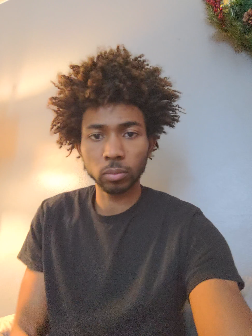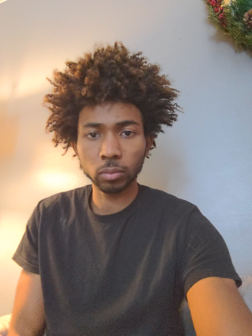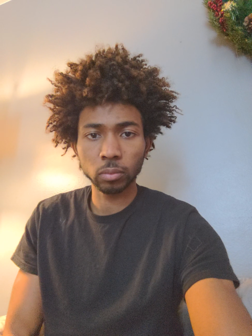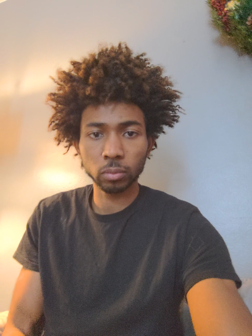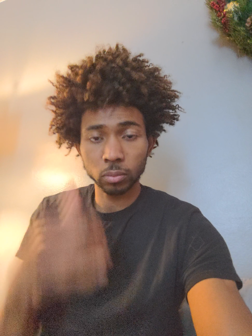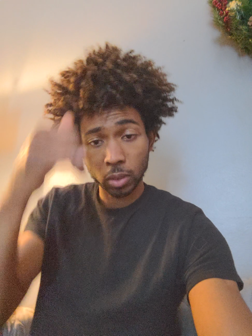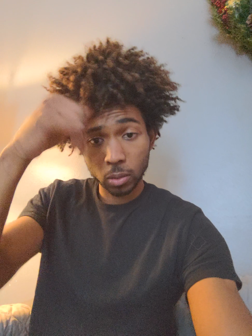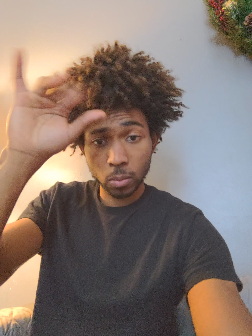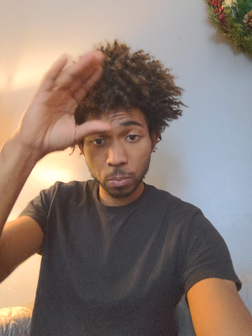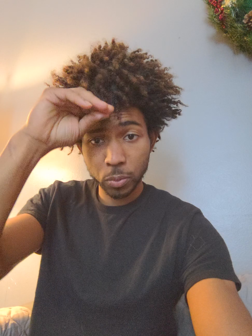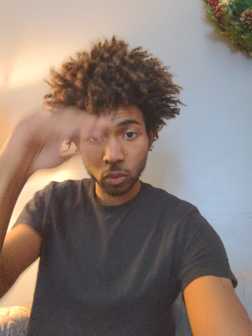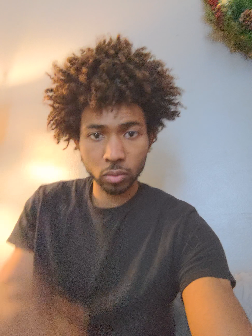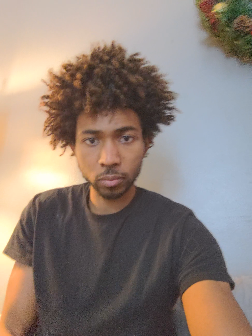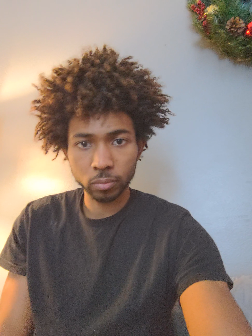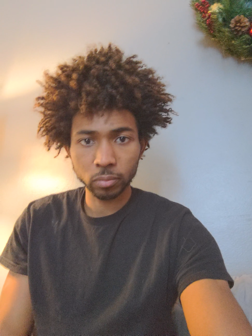cowboy